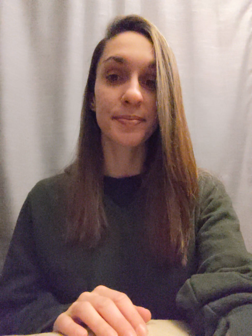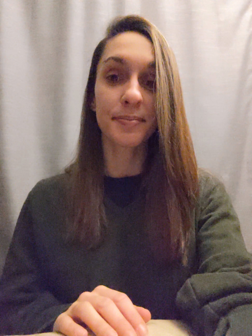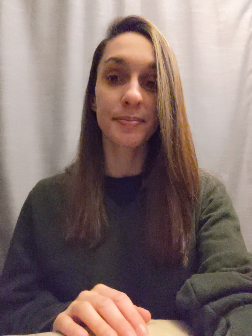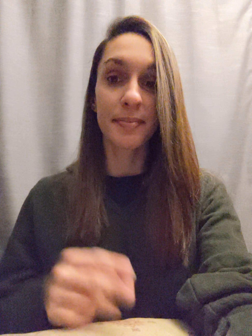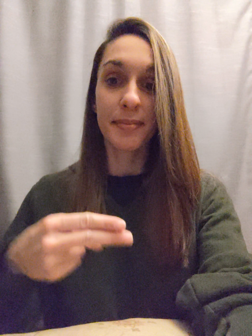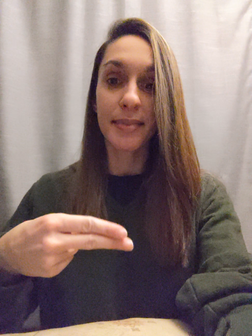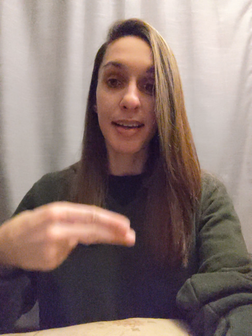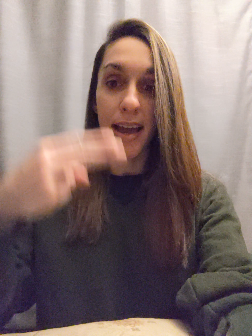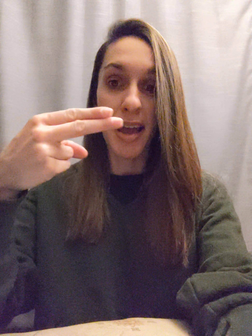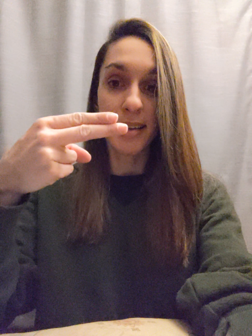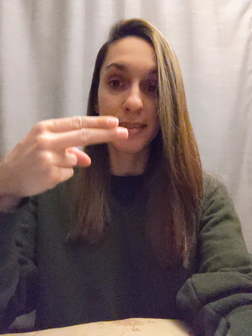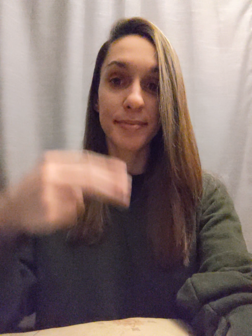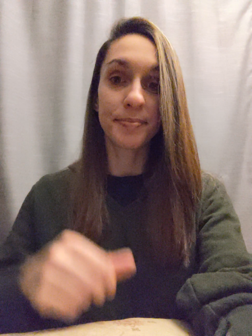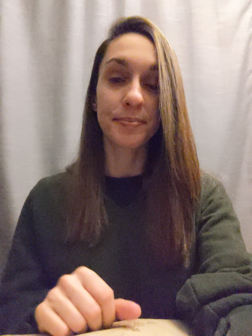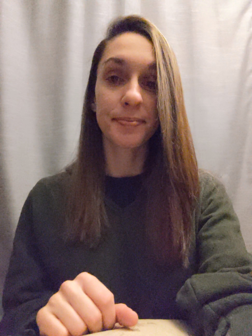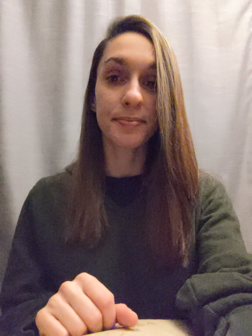high